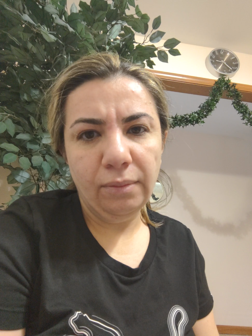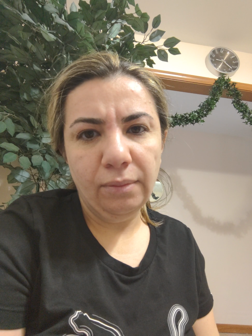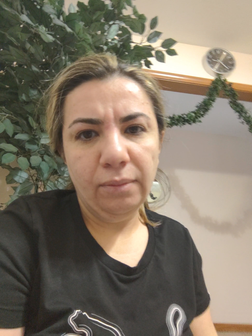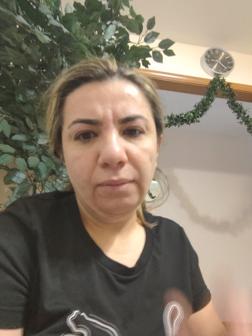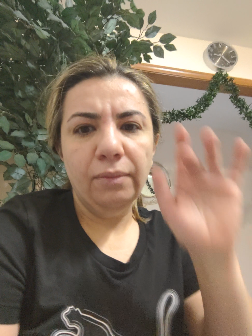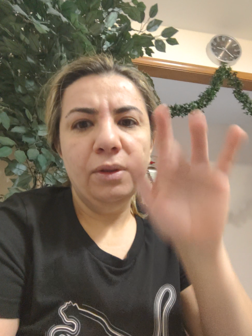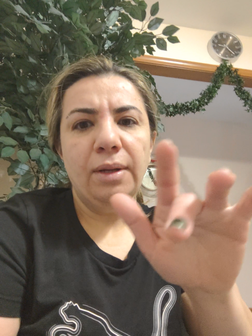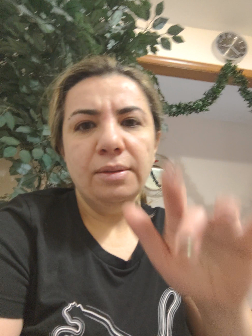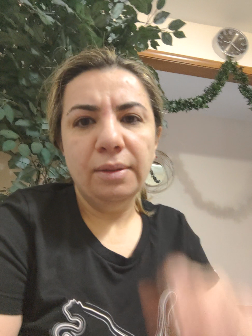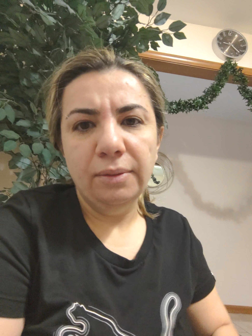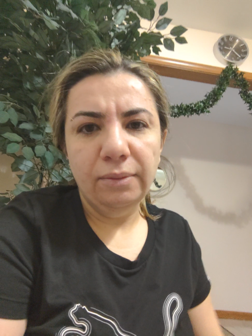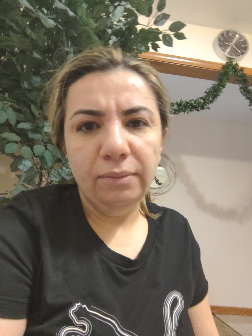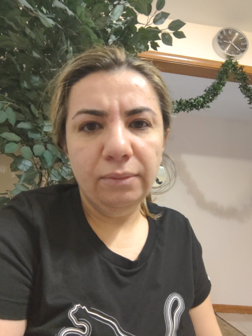touch